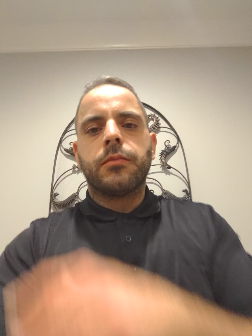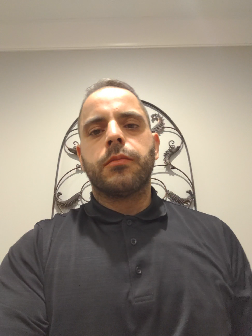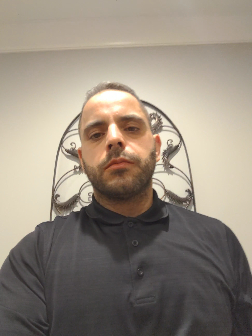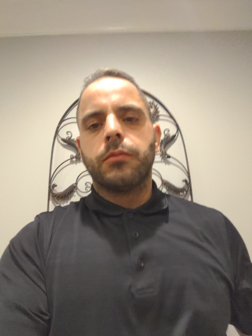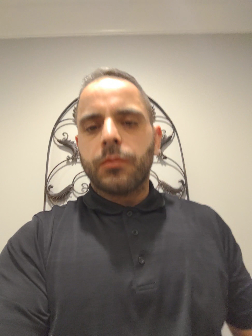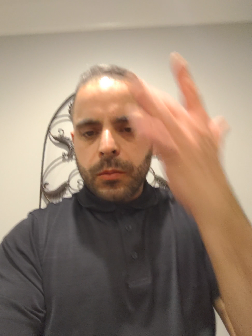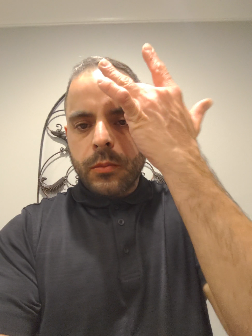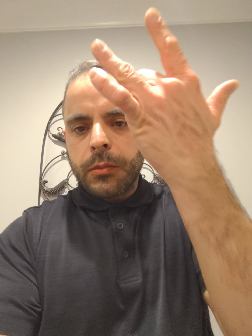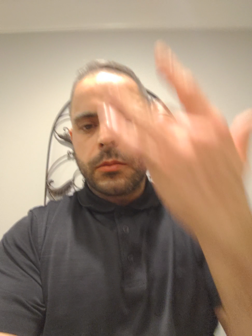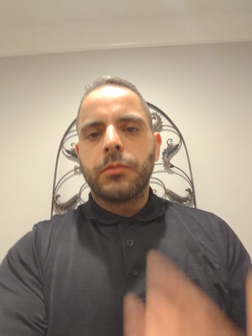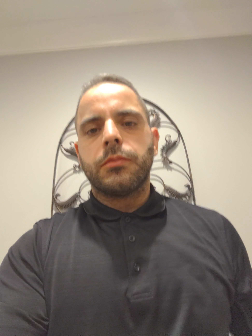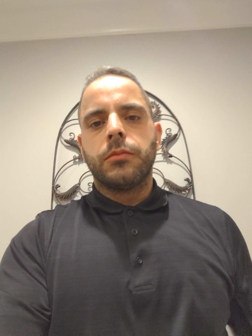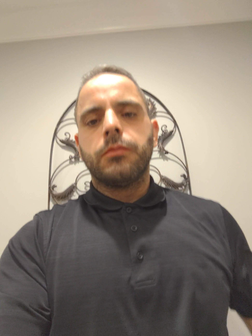why